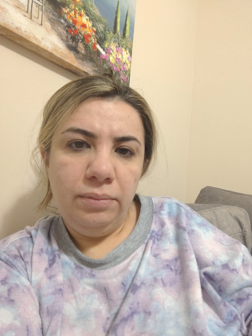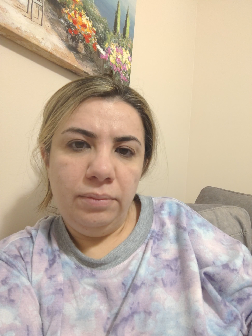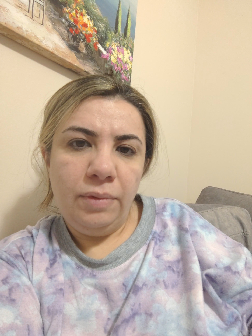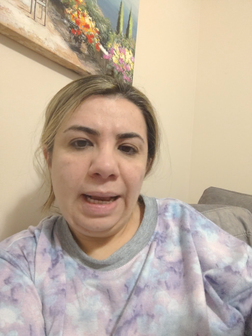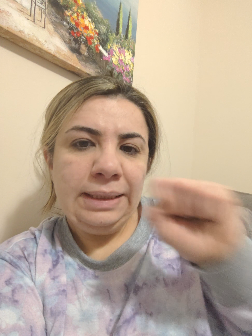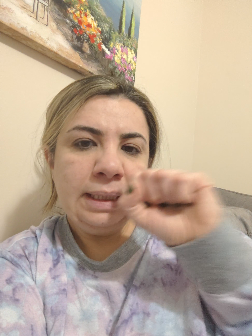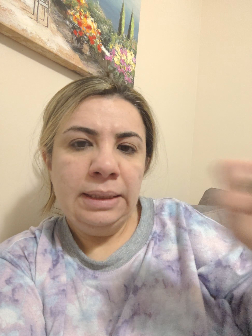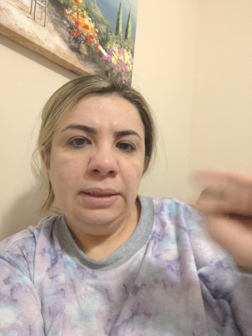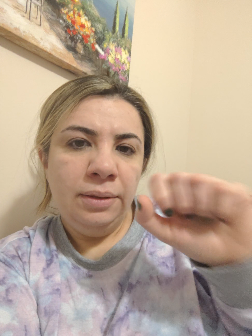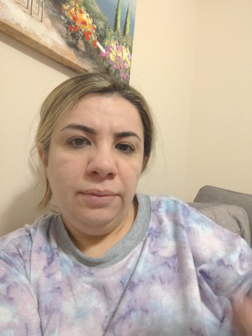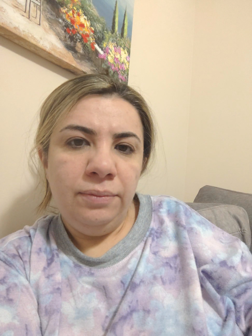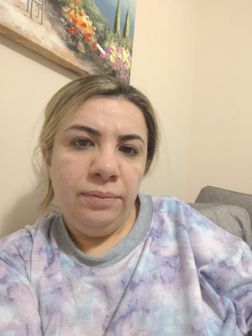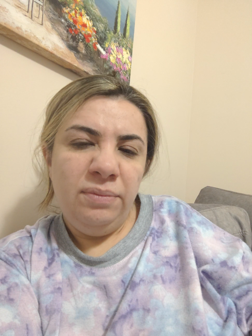carrot